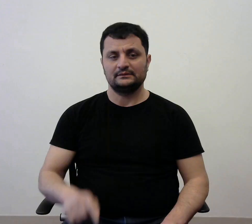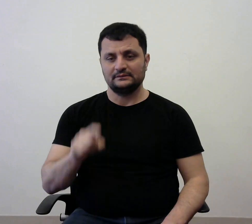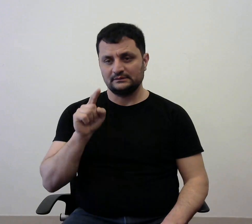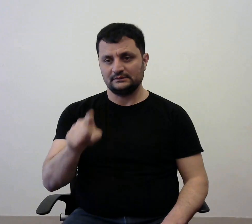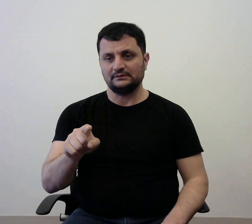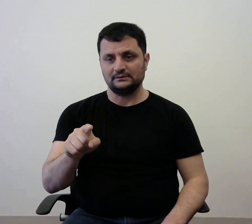sən